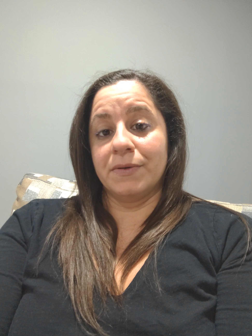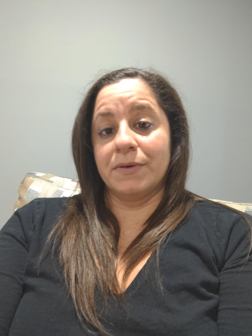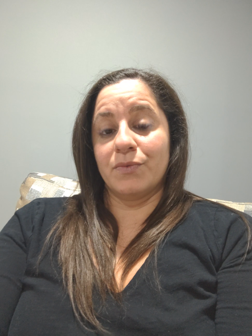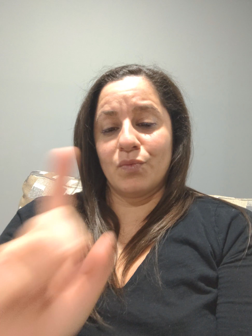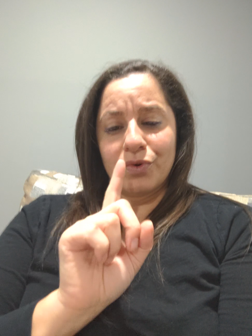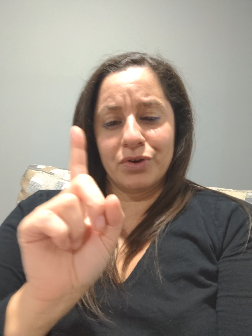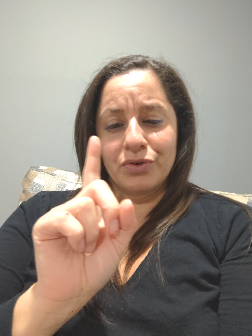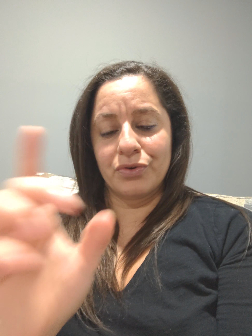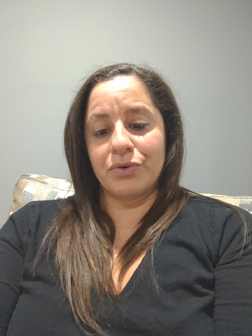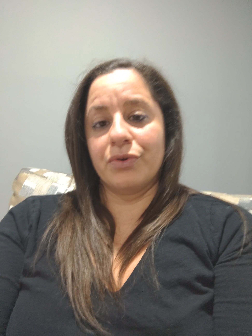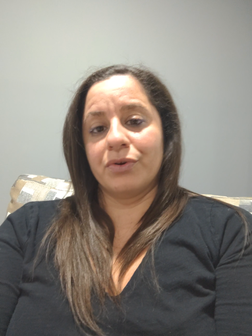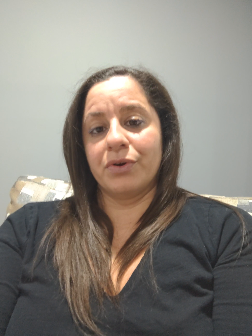where